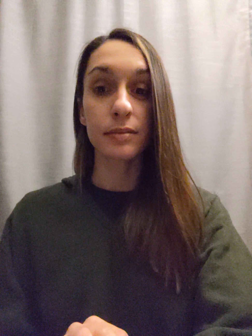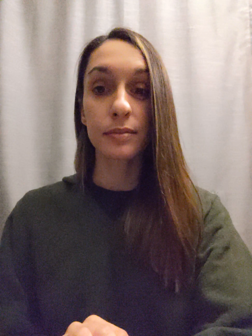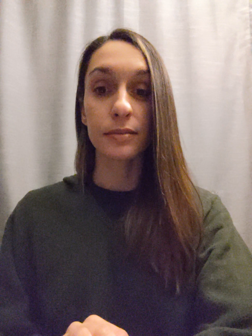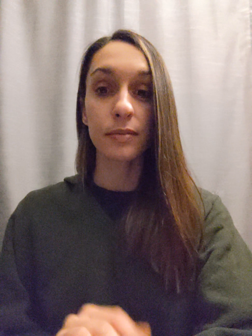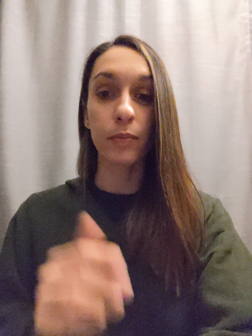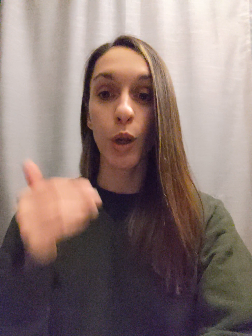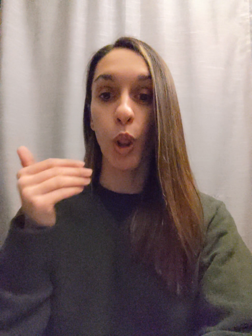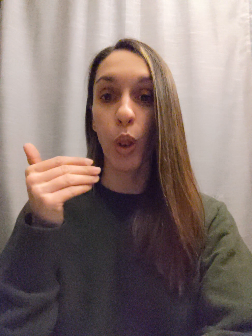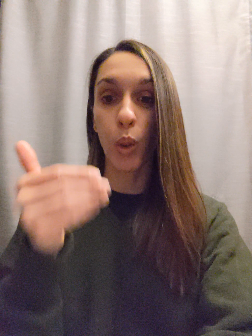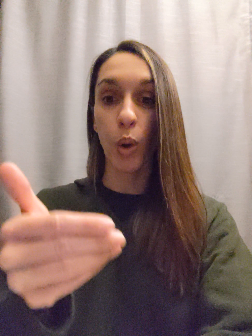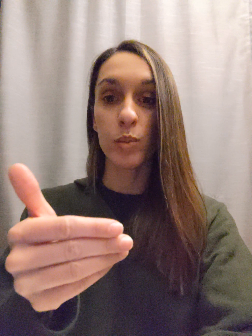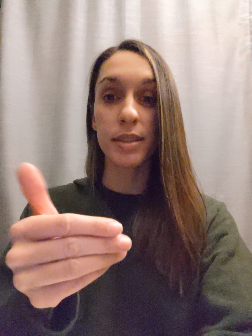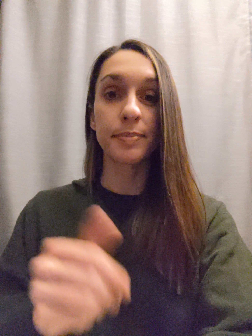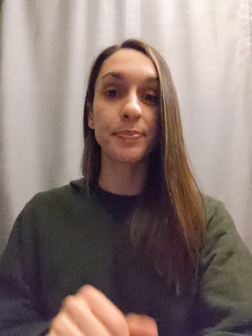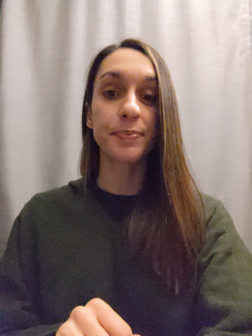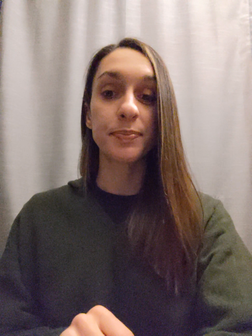close